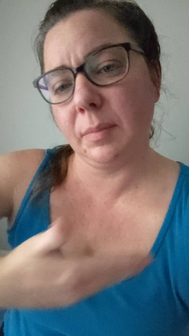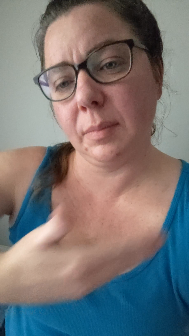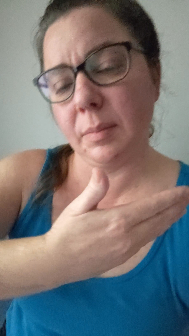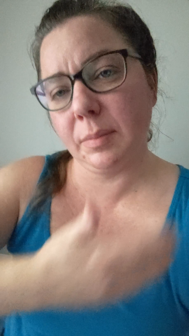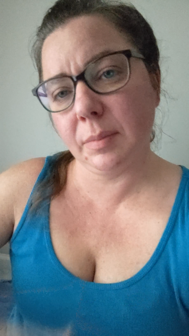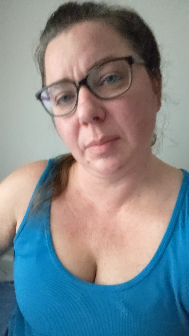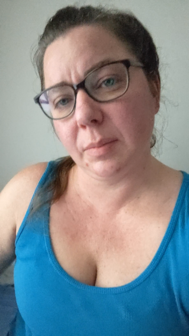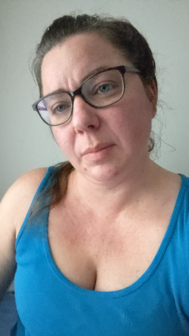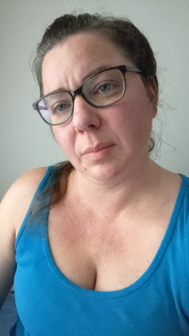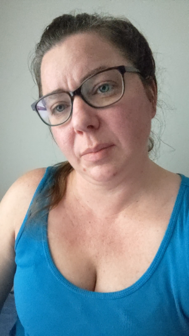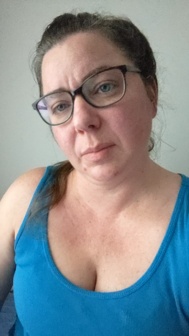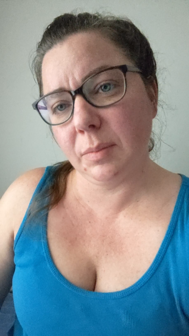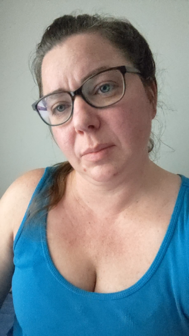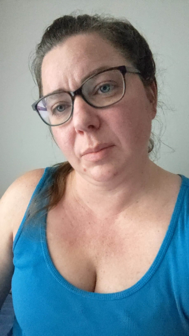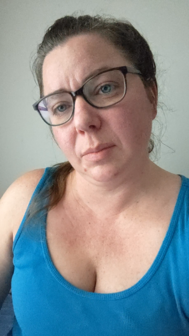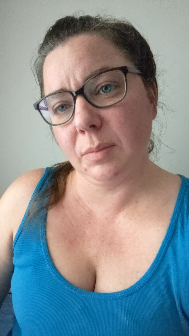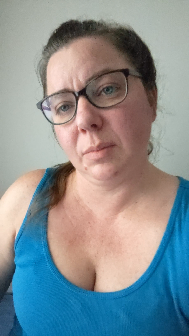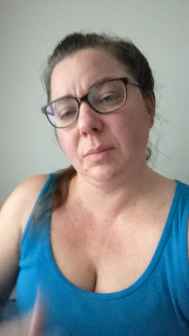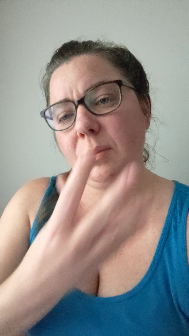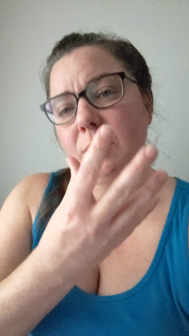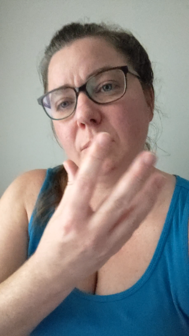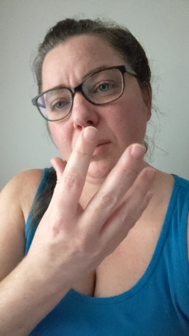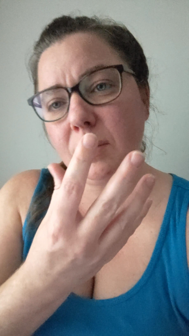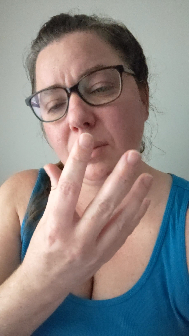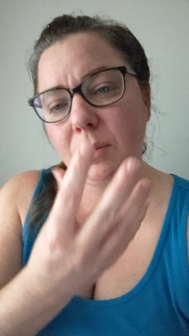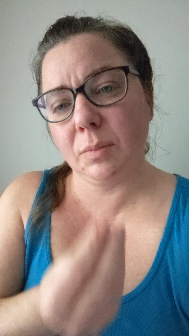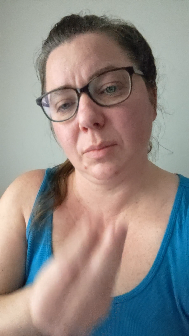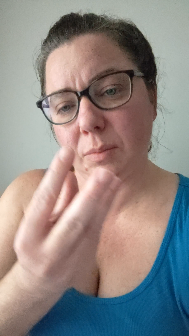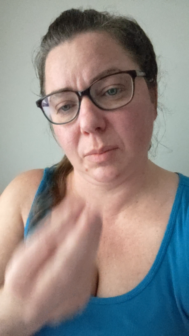gentle